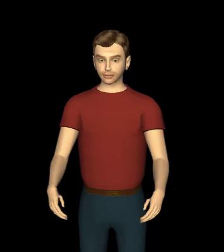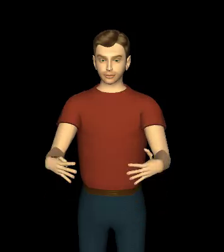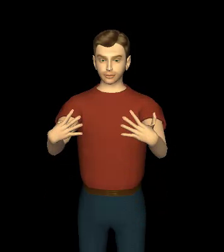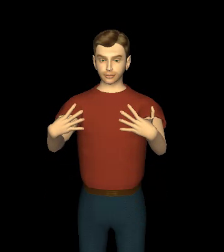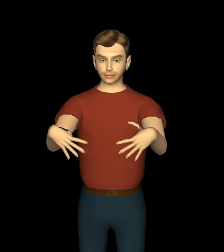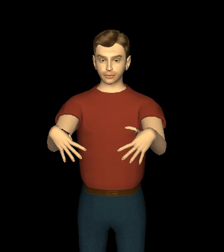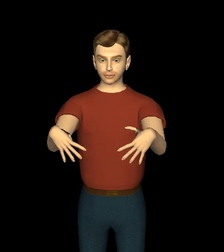19